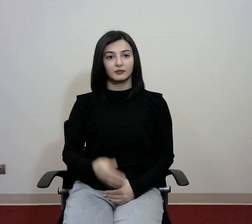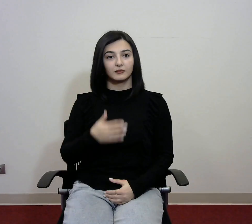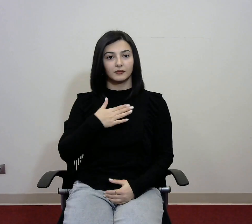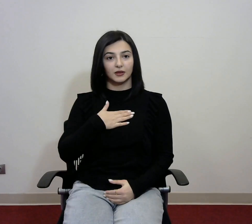mənim